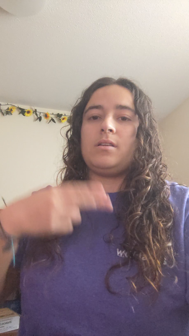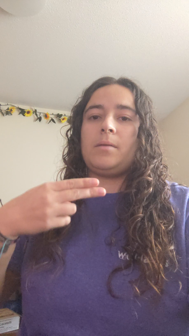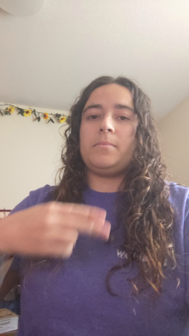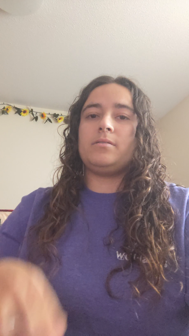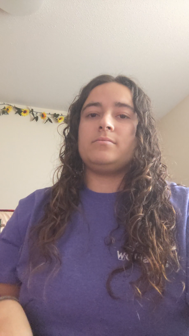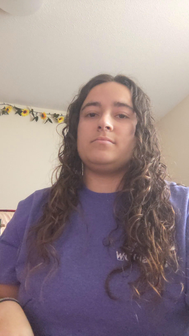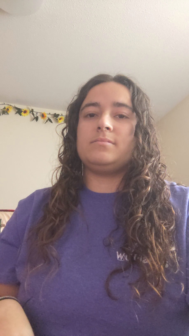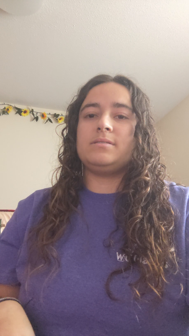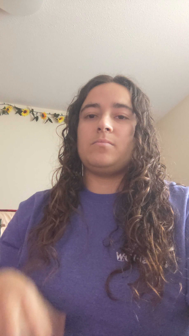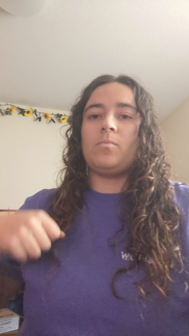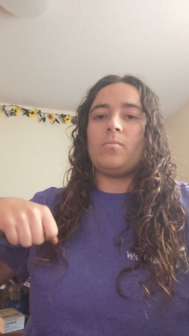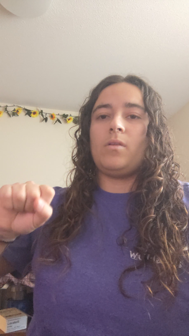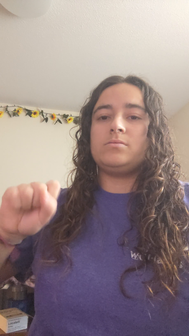motorcycle